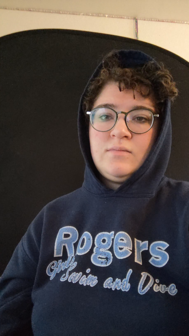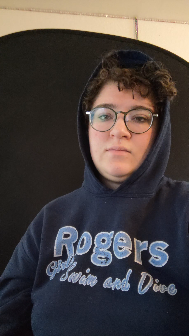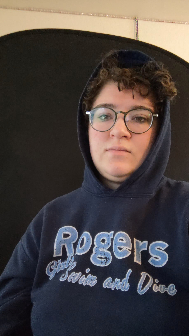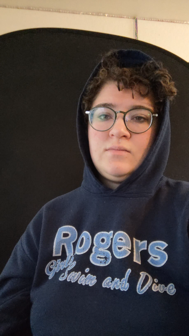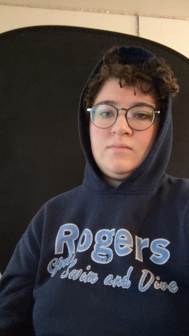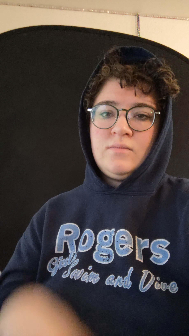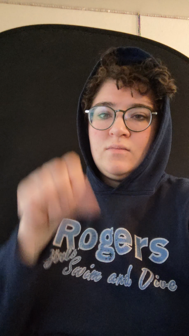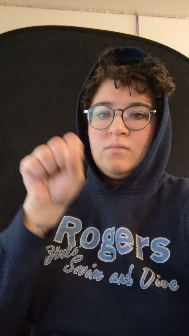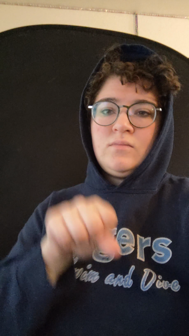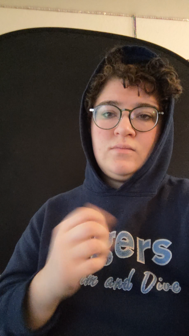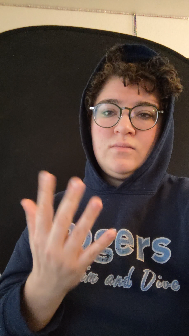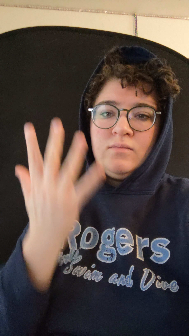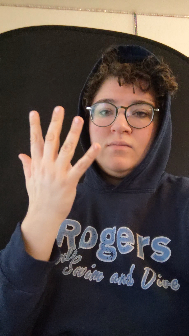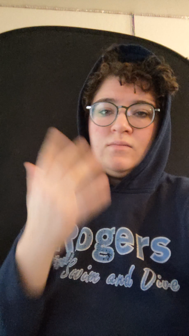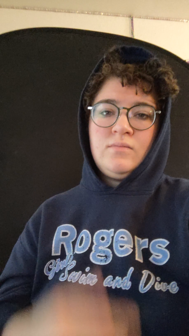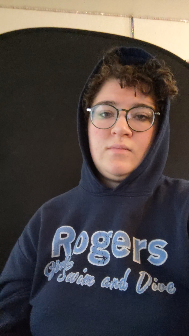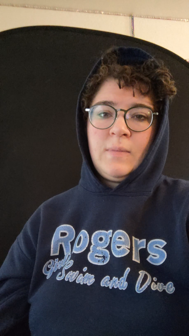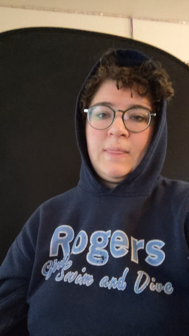gloves